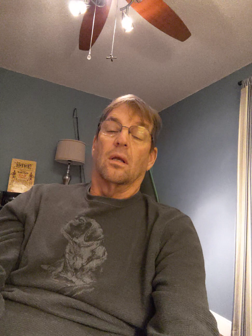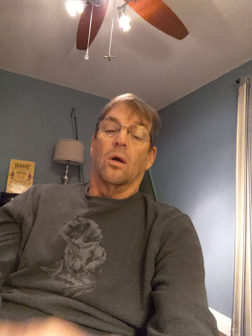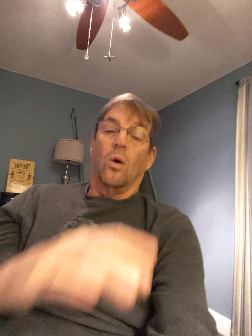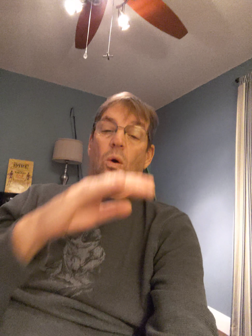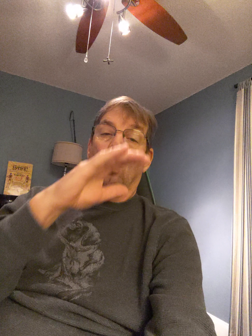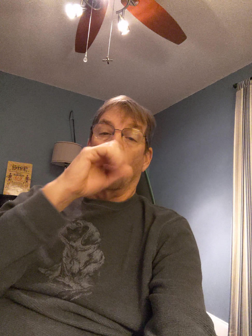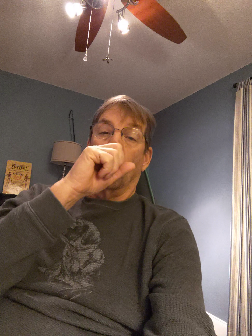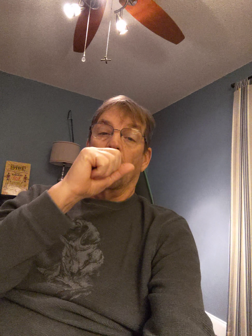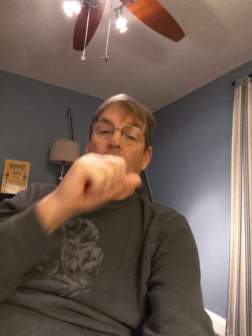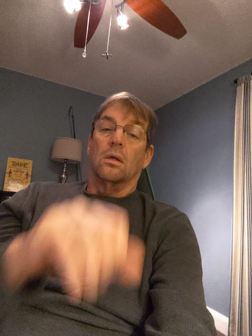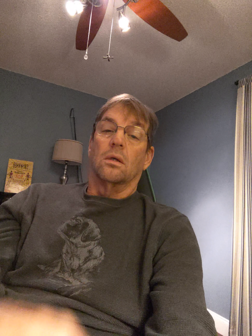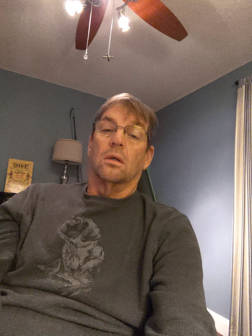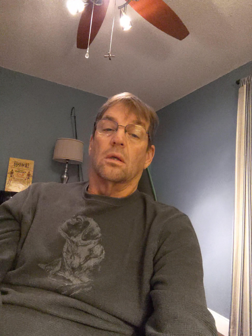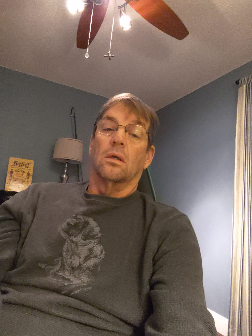orange